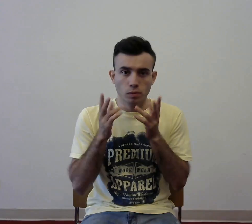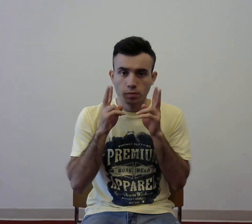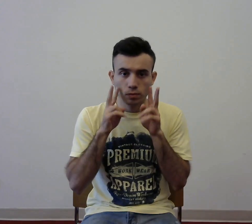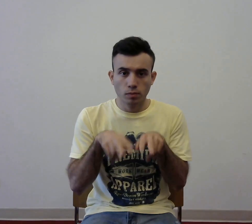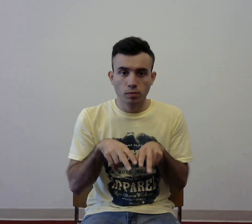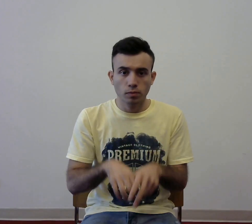bilmir